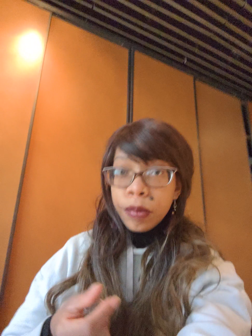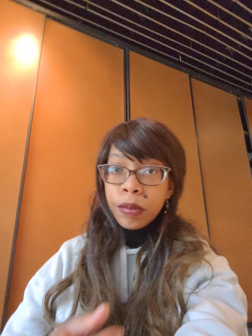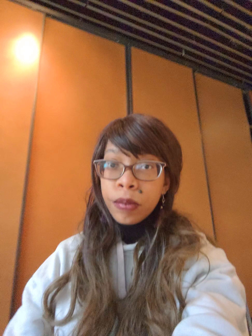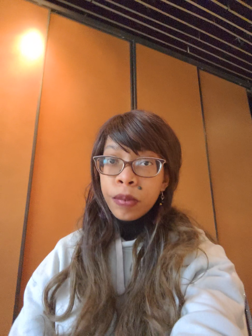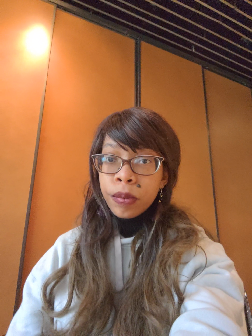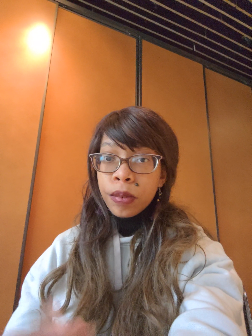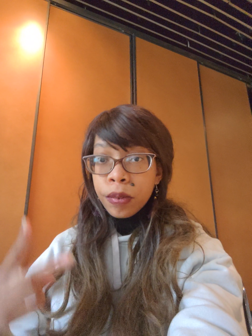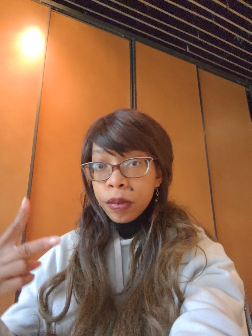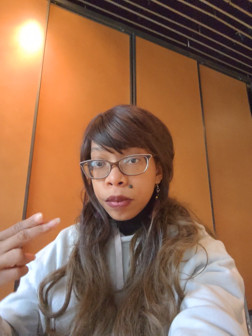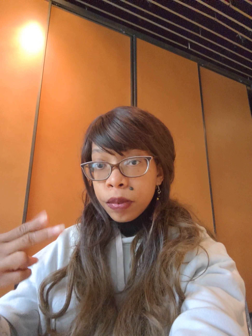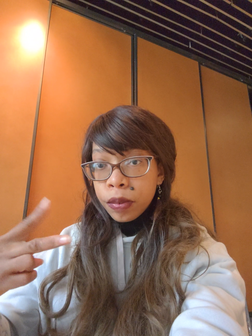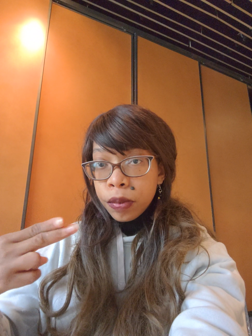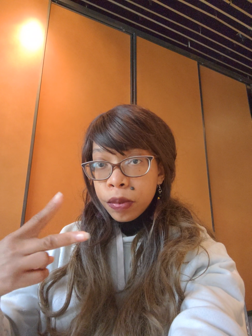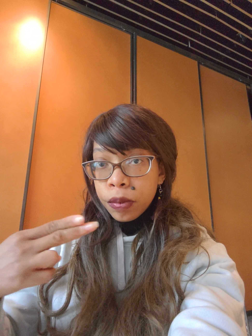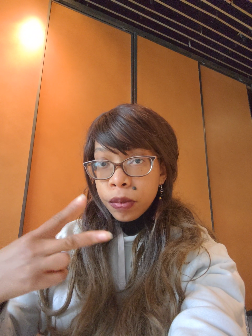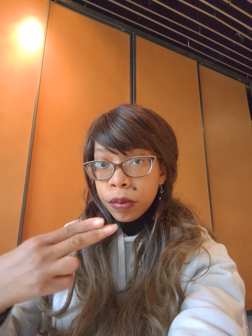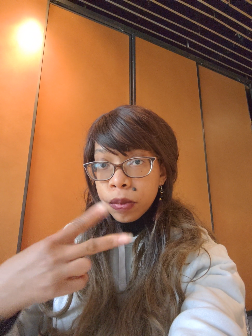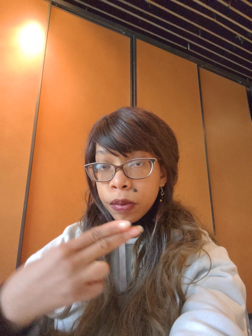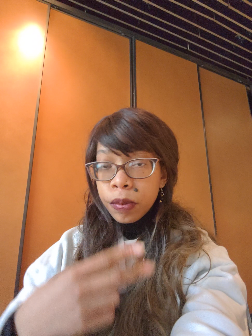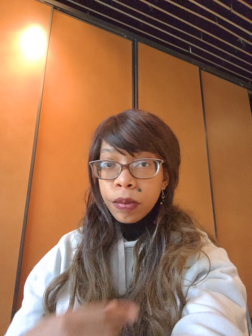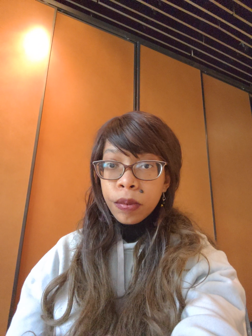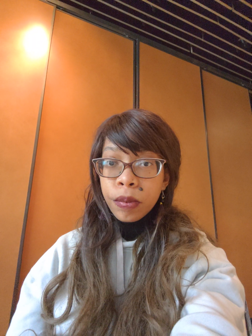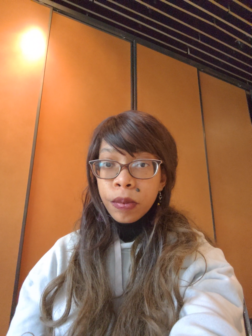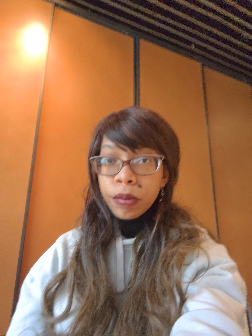scissors